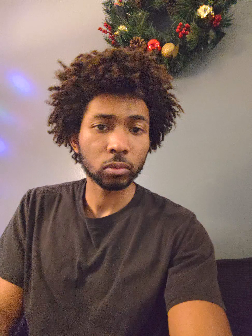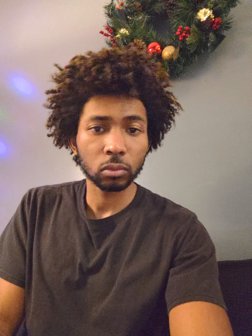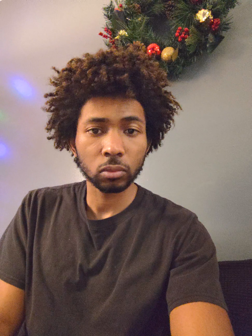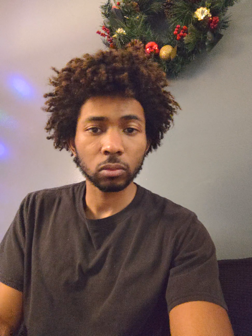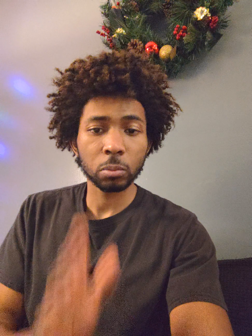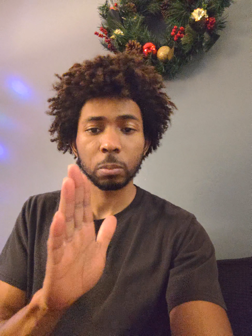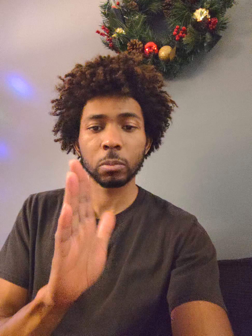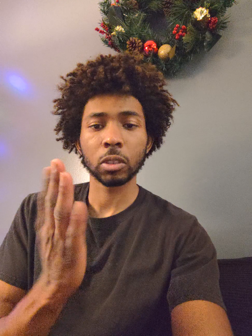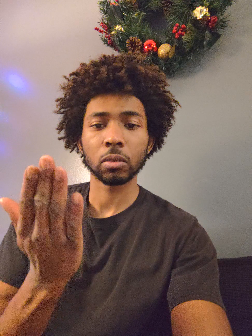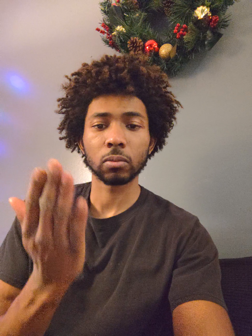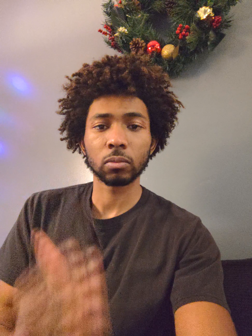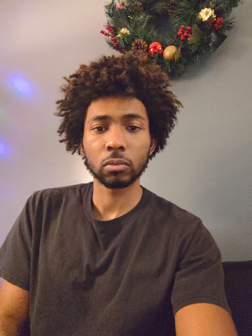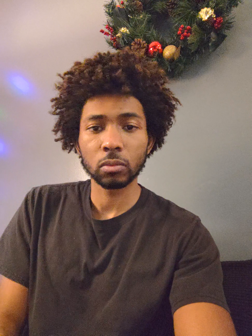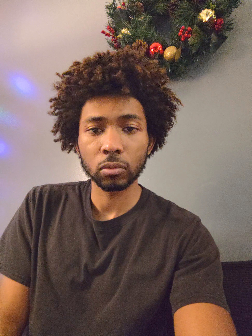book